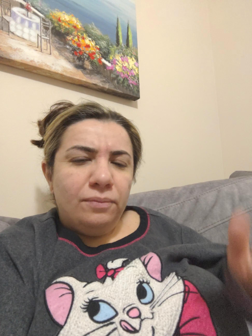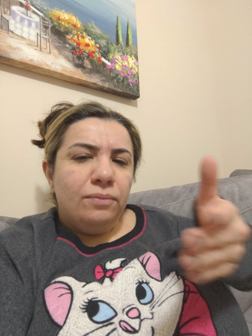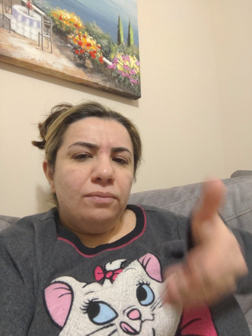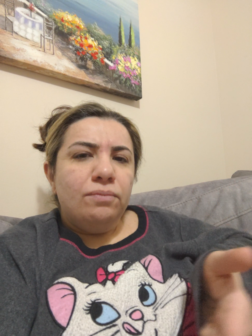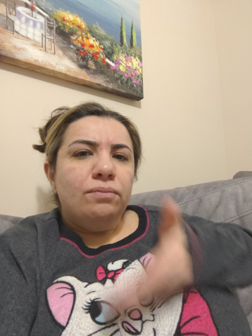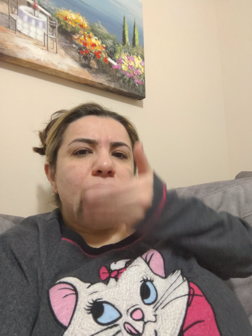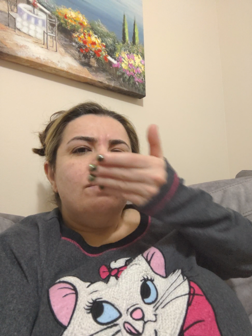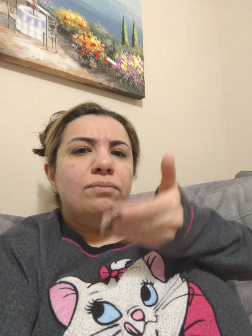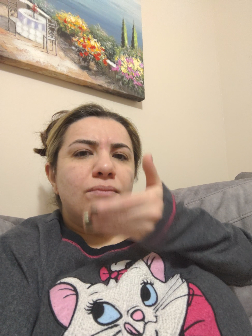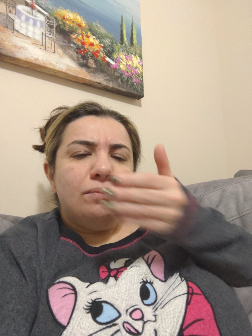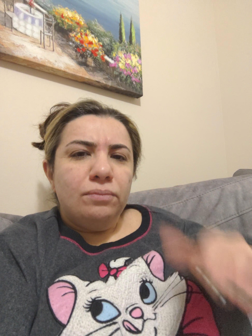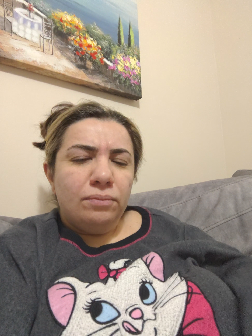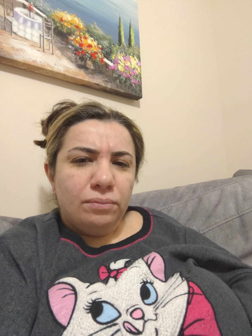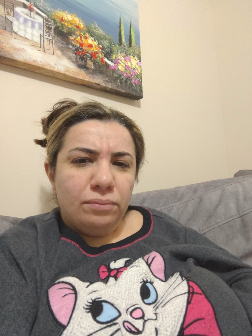cereal